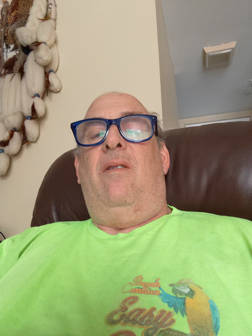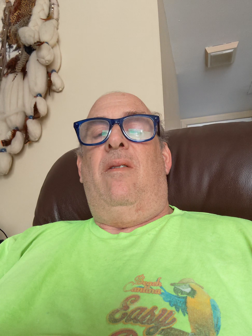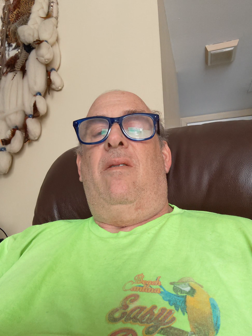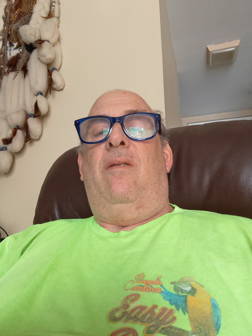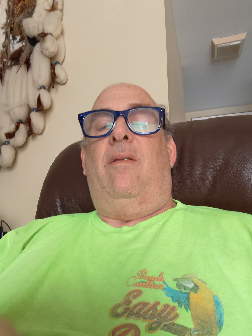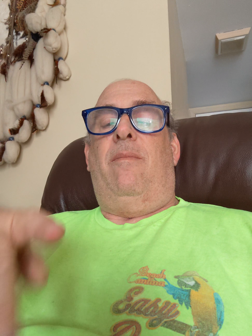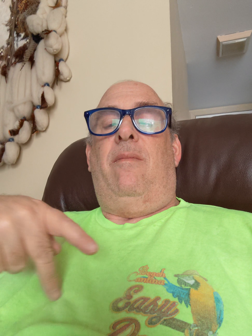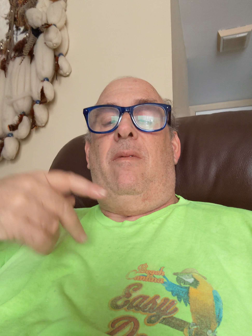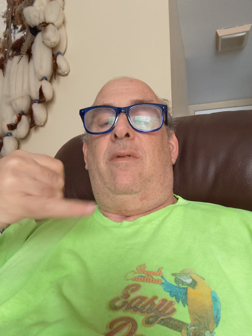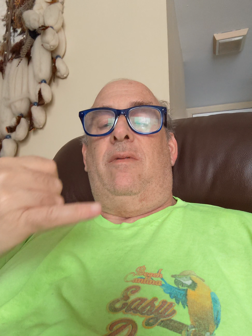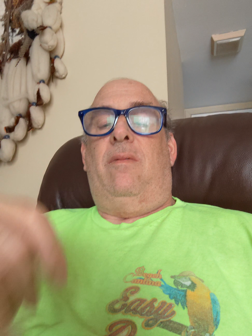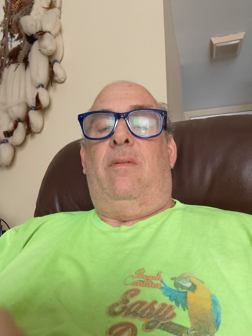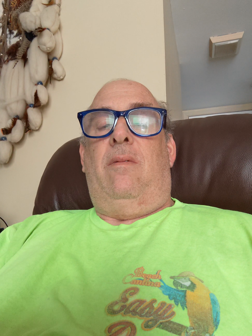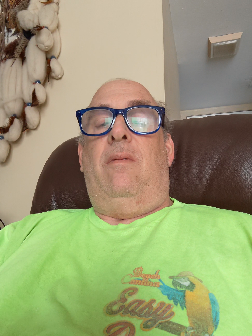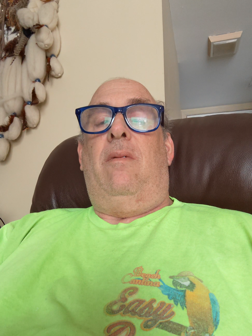pajamas